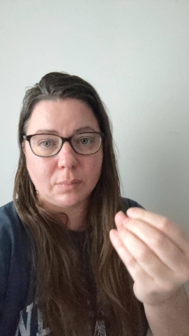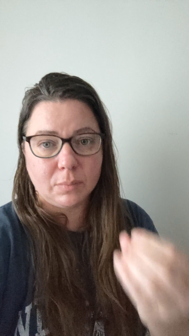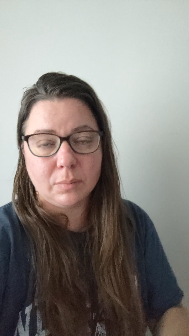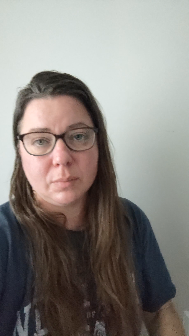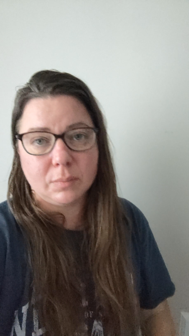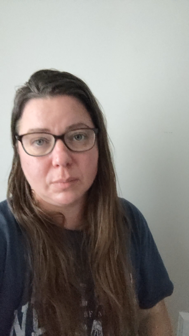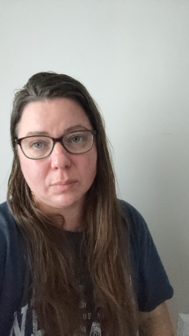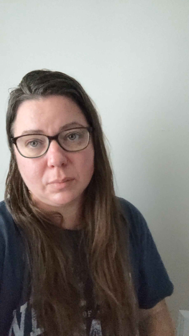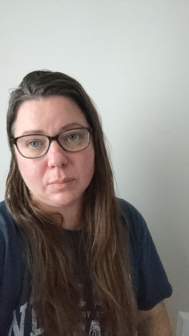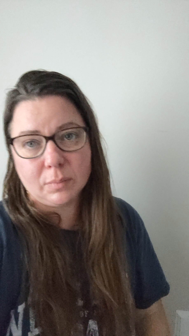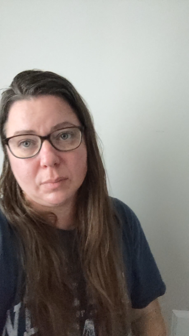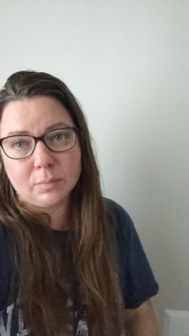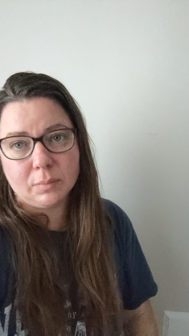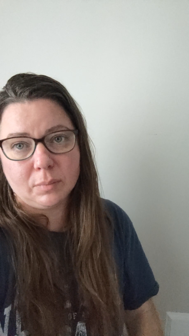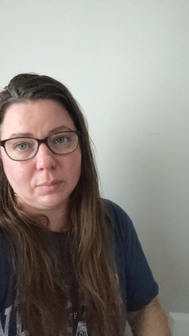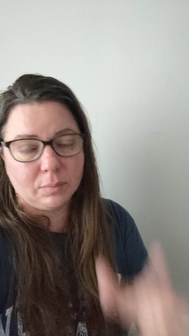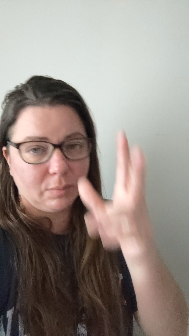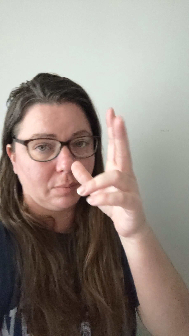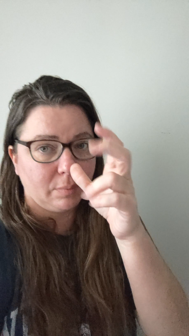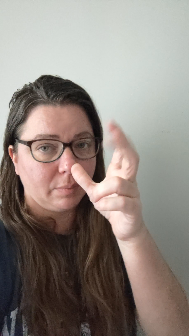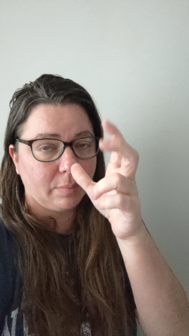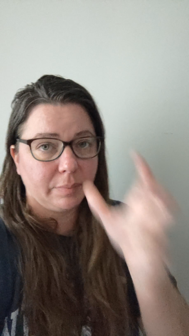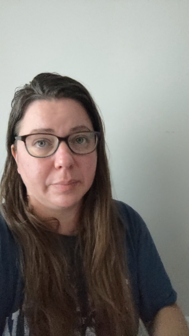ant